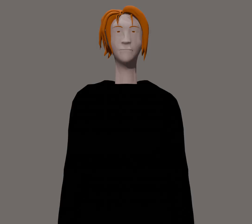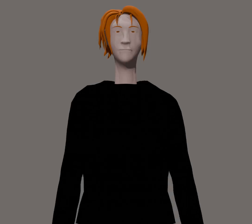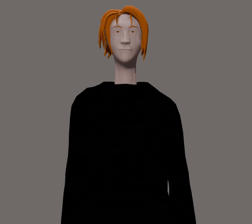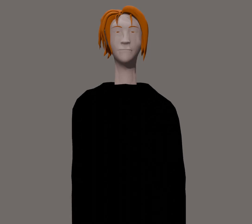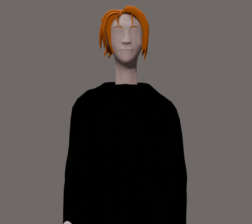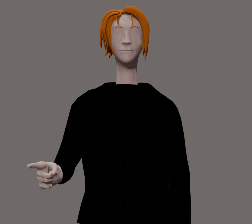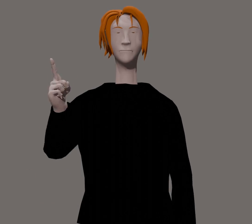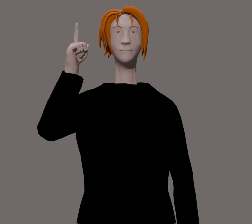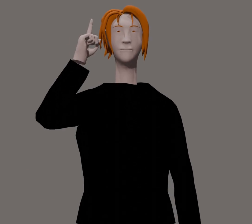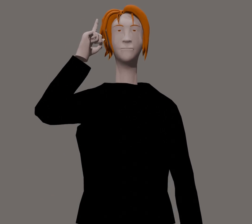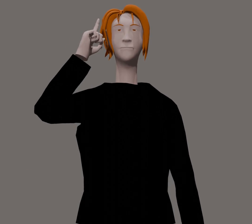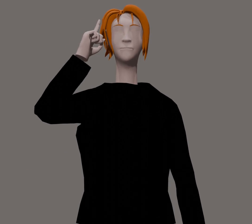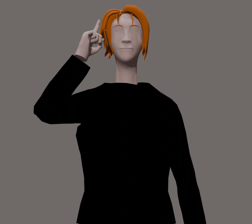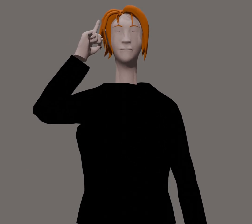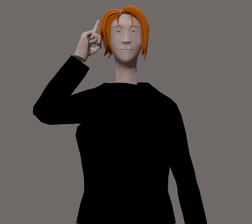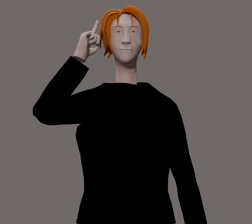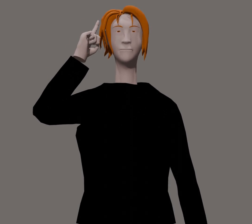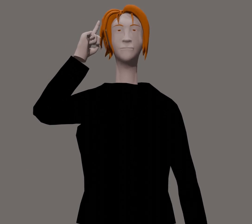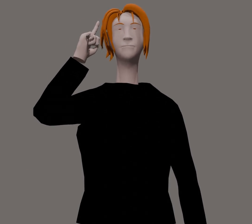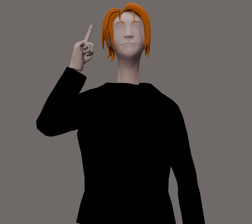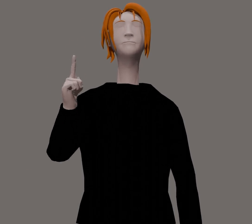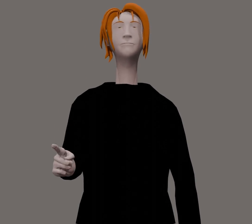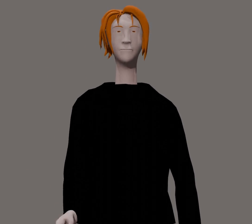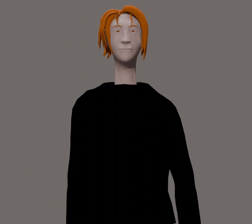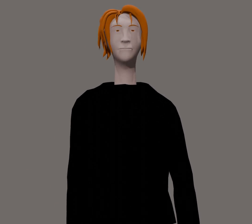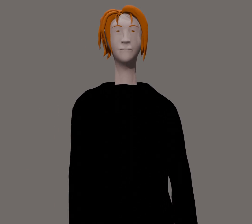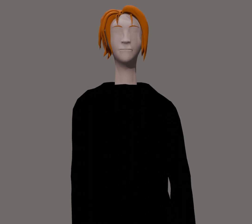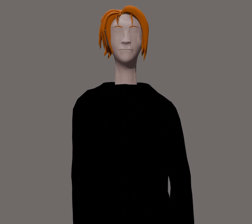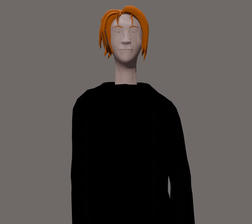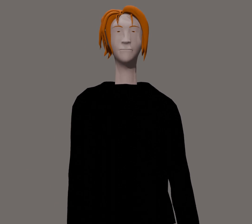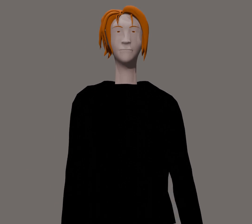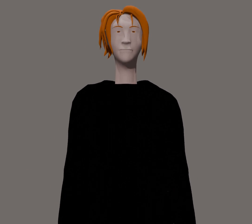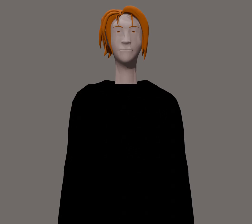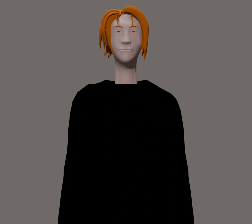By the Way